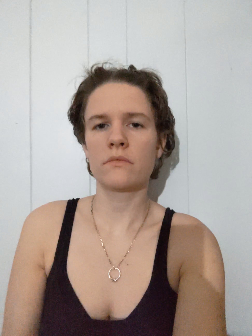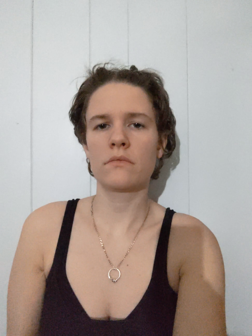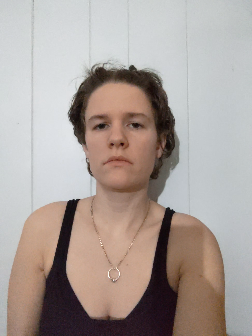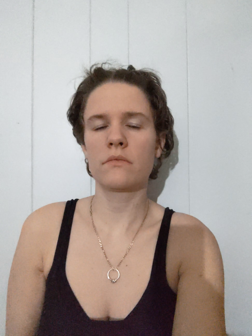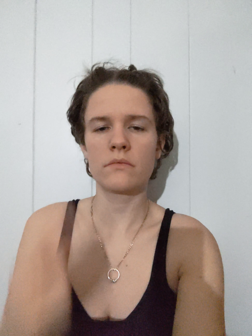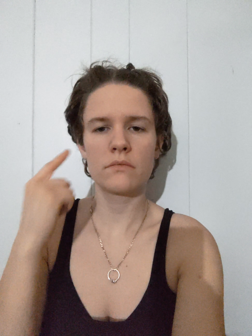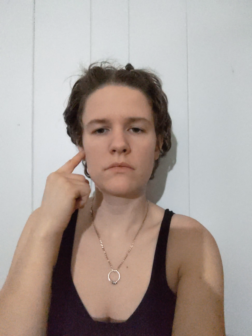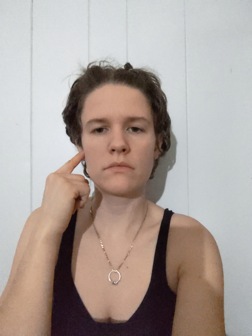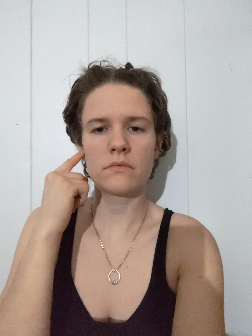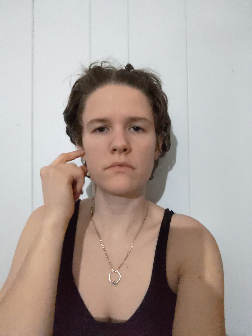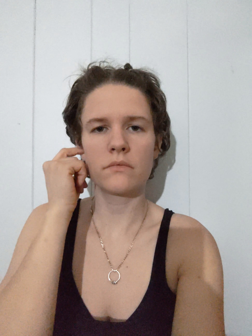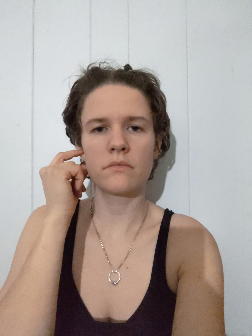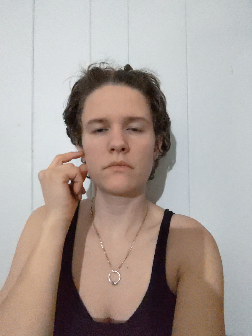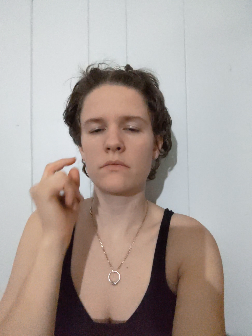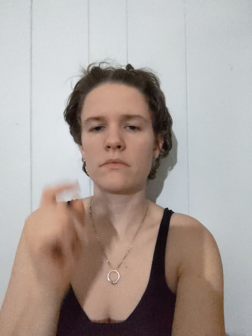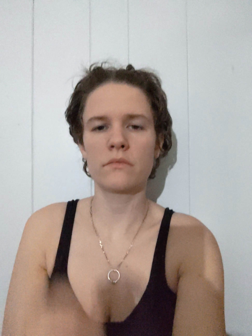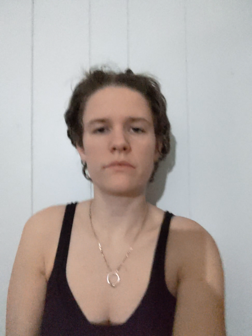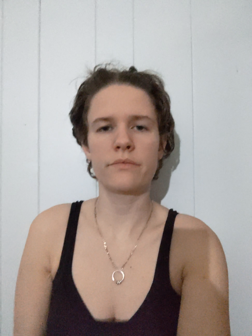hear